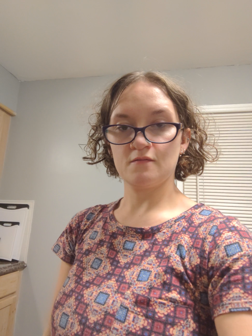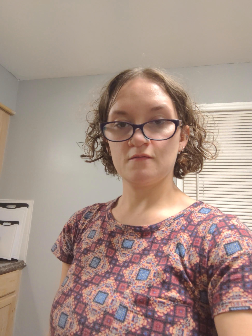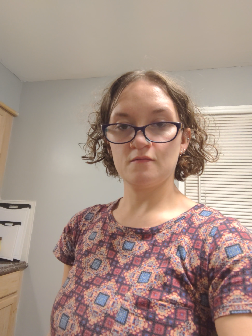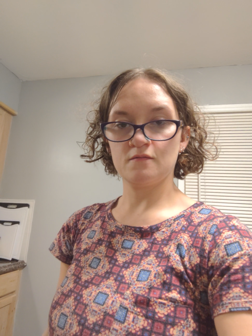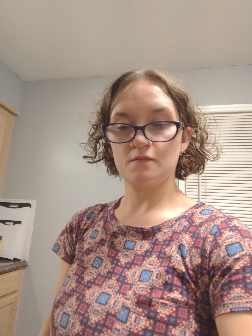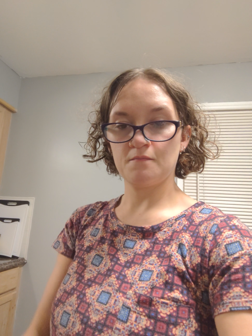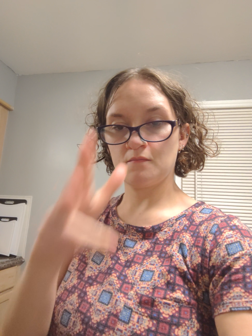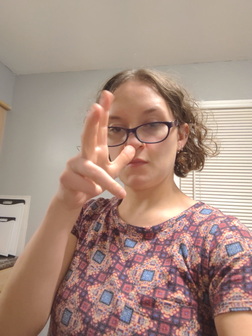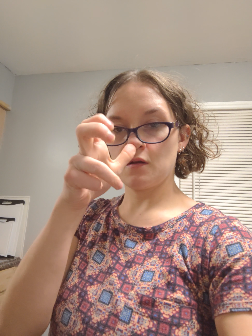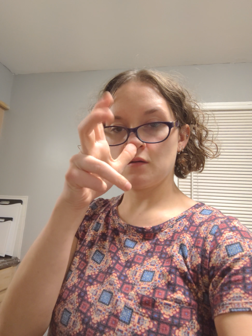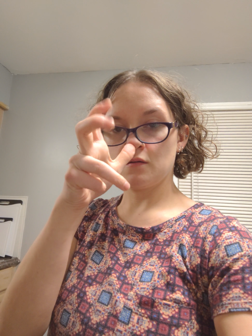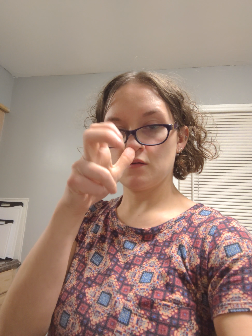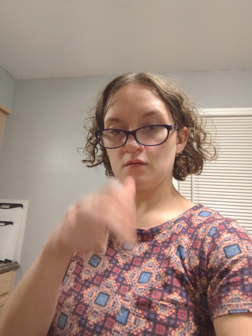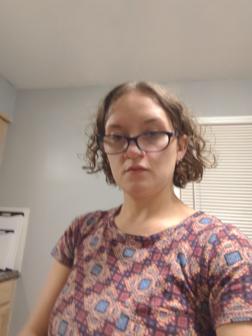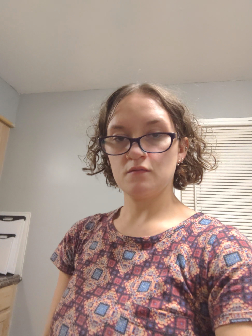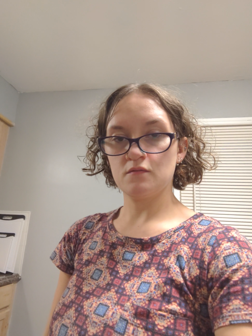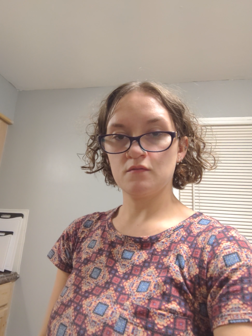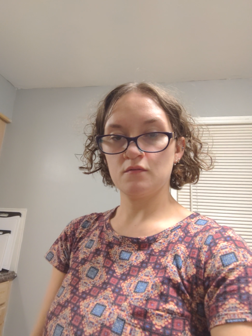bug